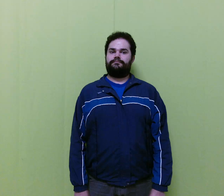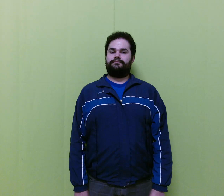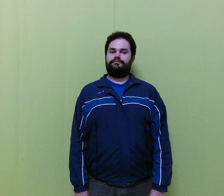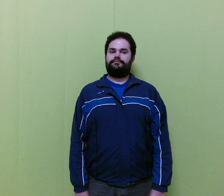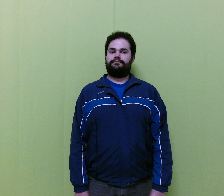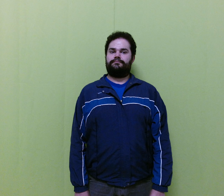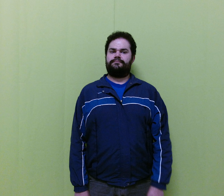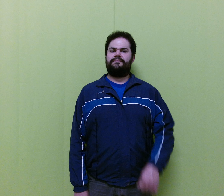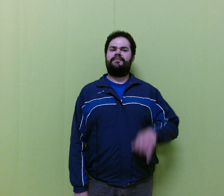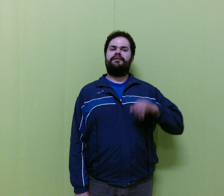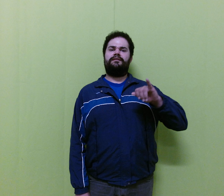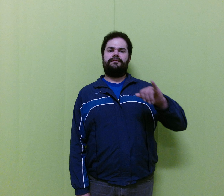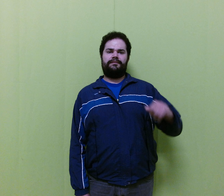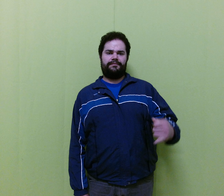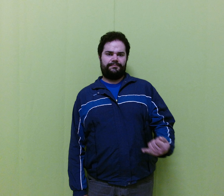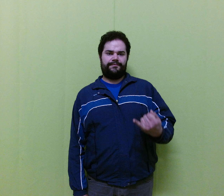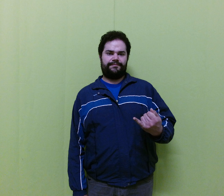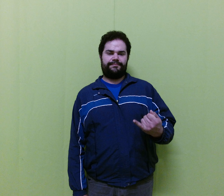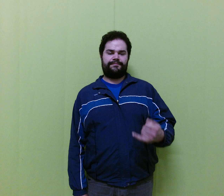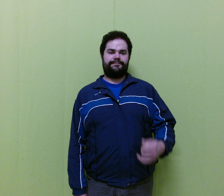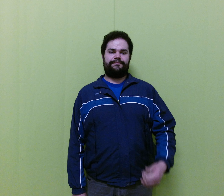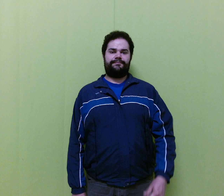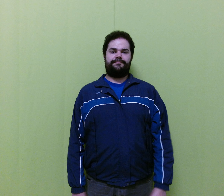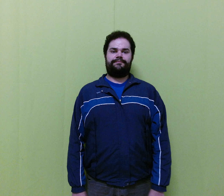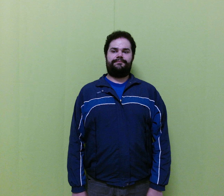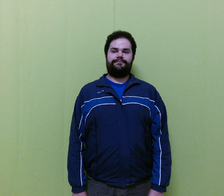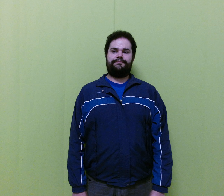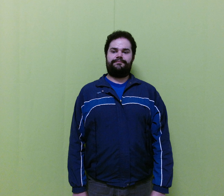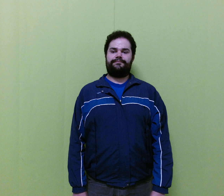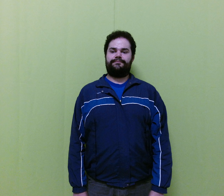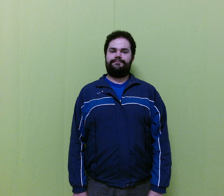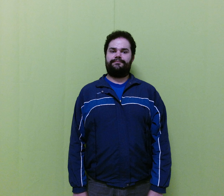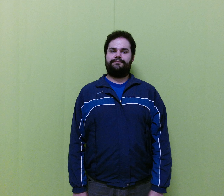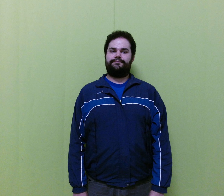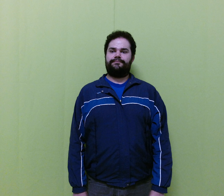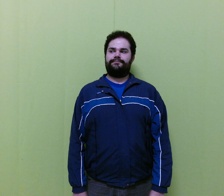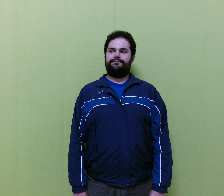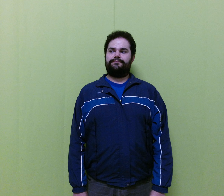aproveitar